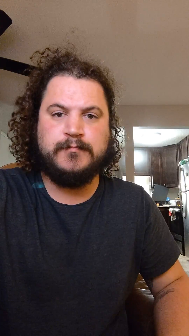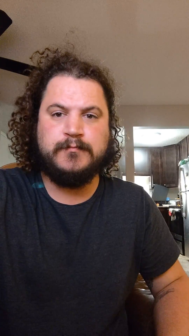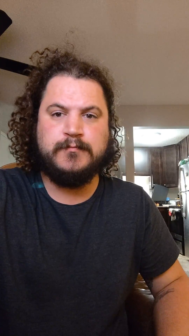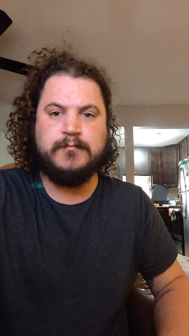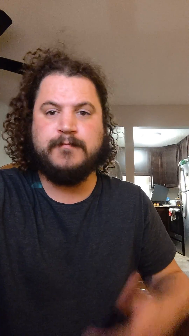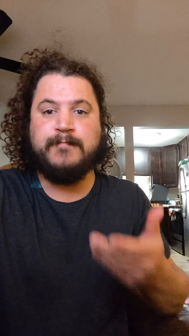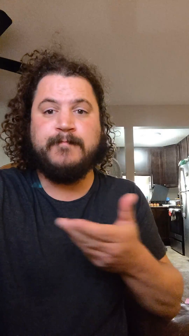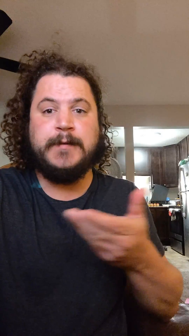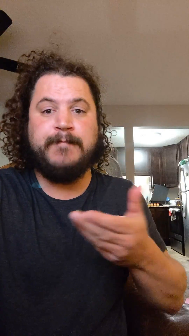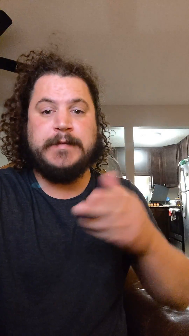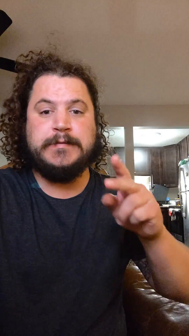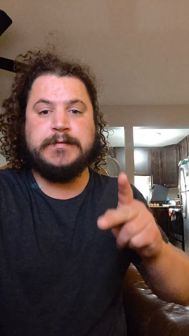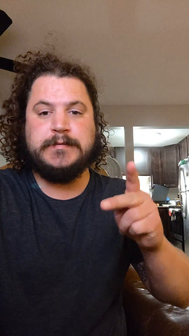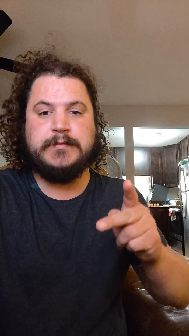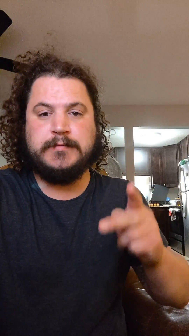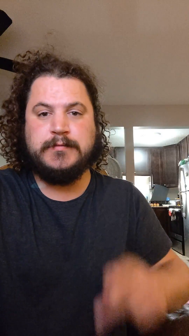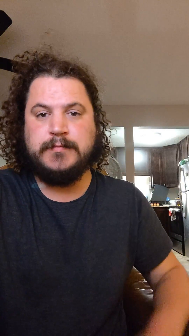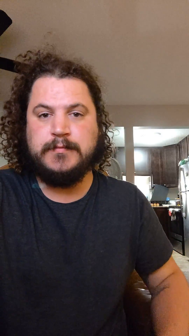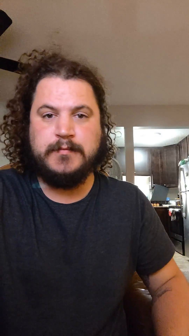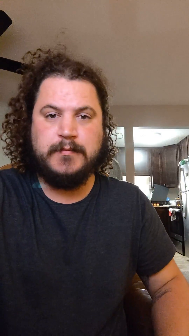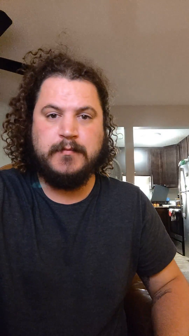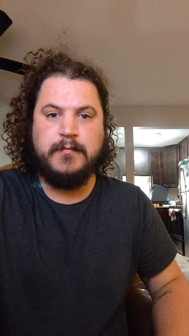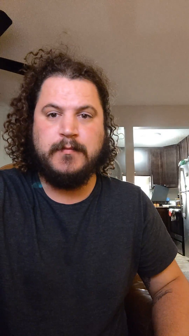babysitter